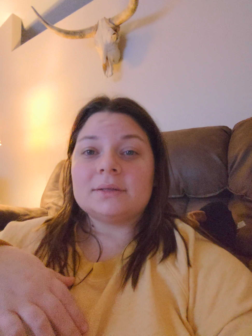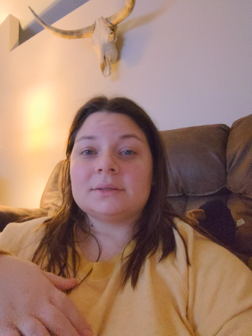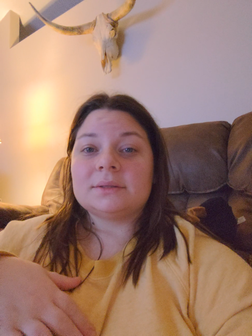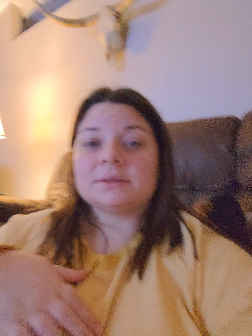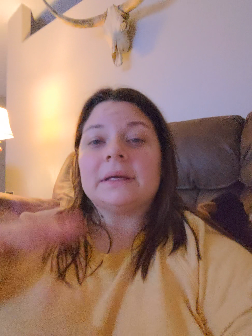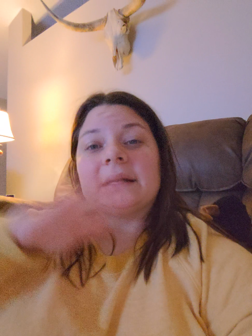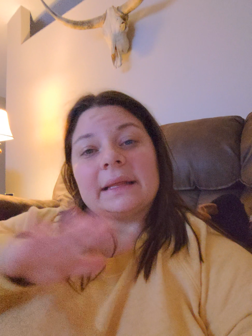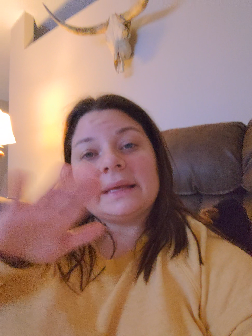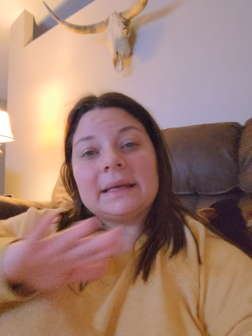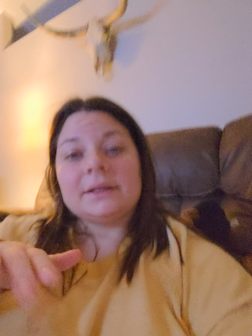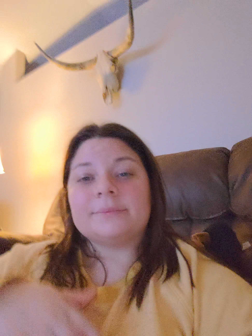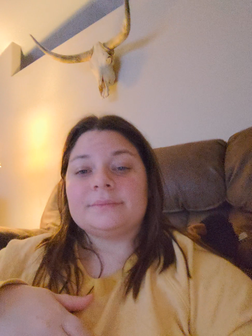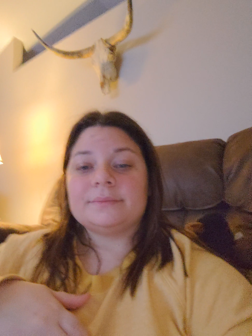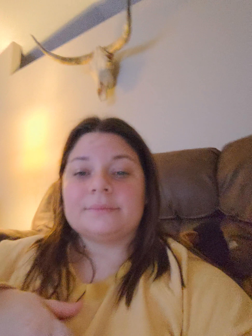clean